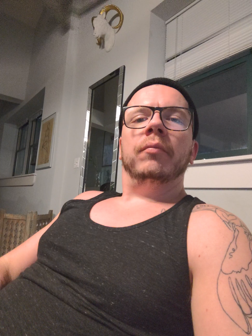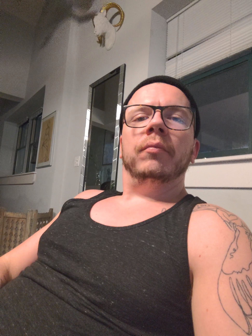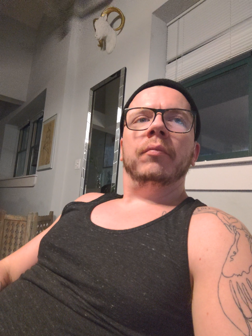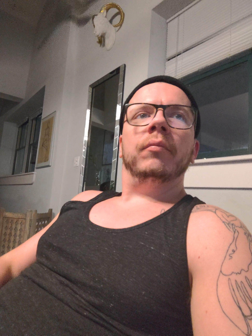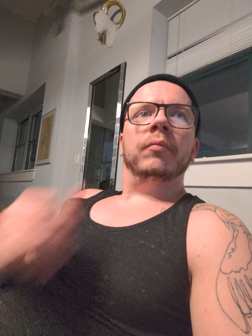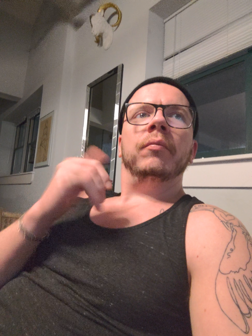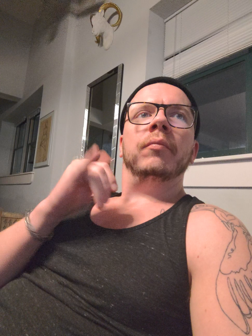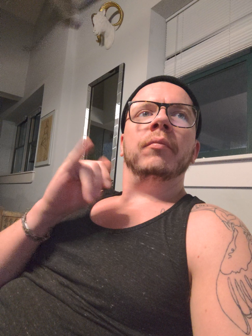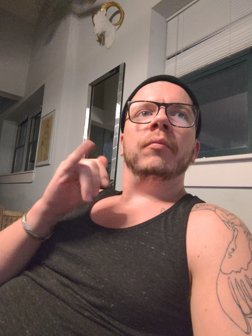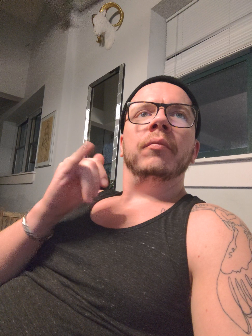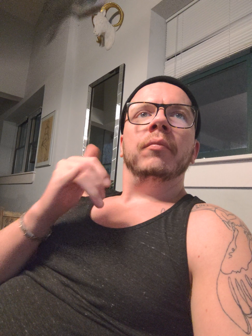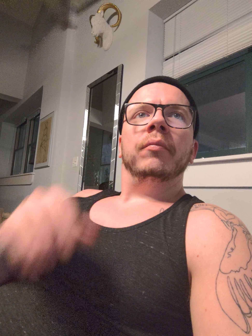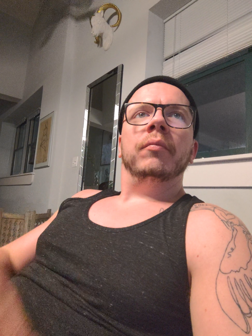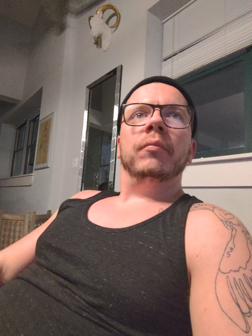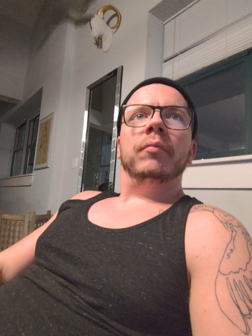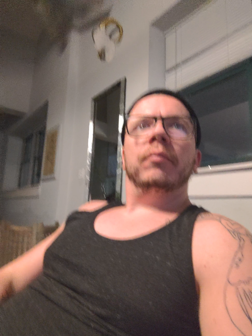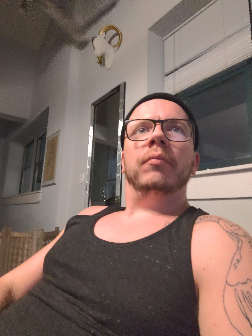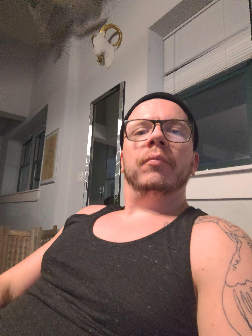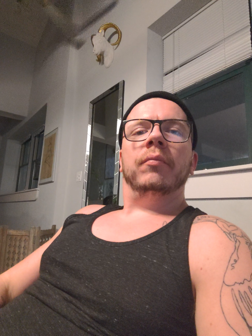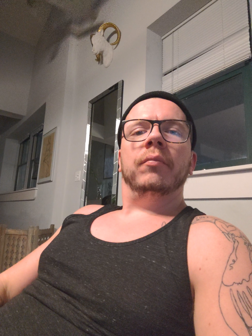yellow